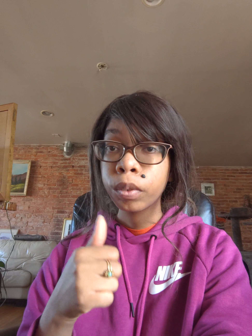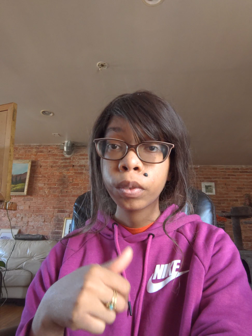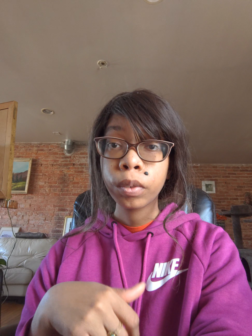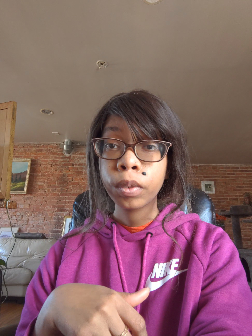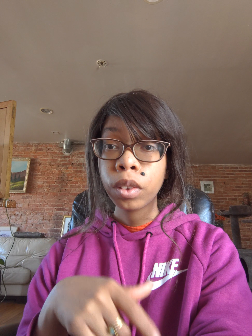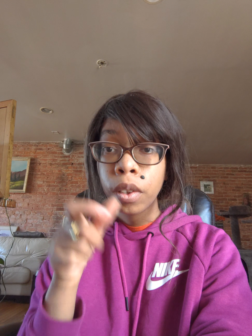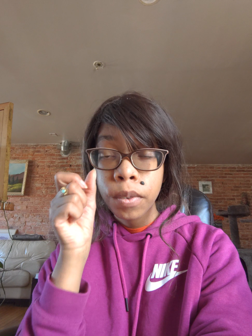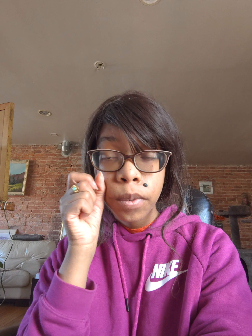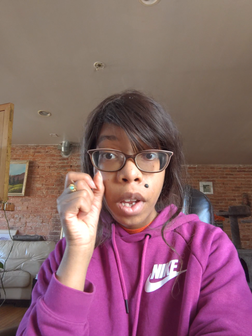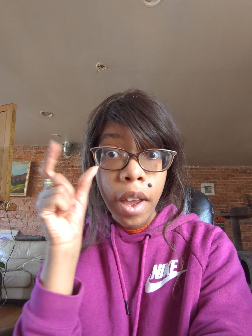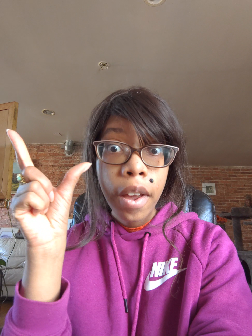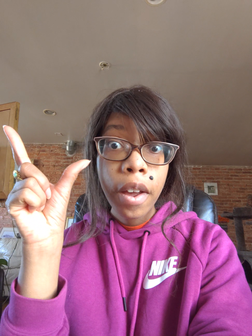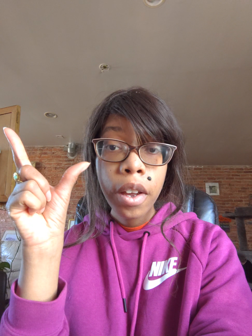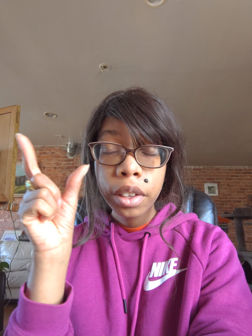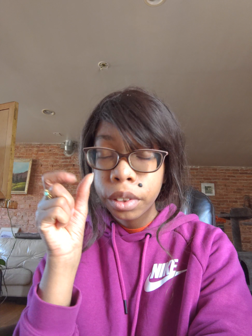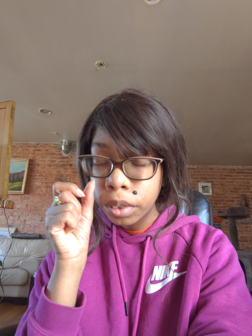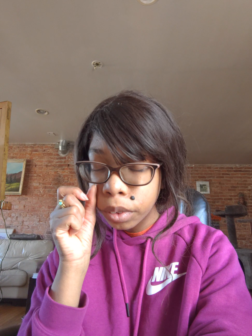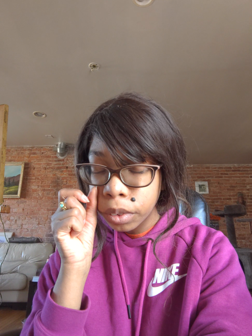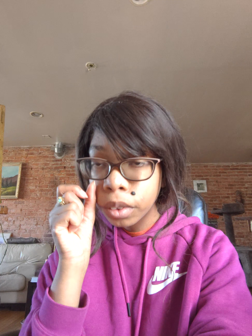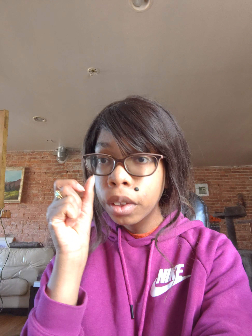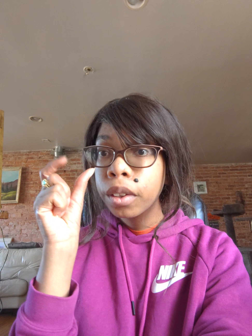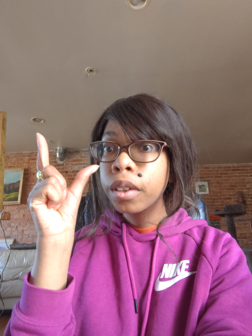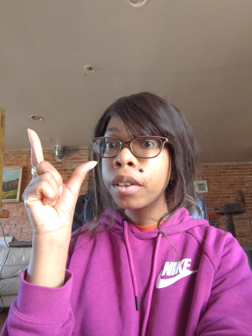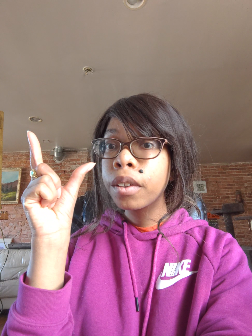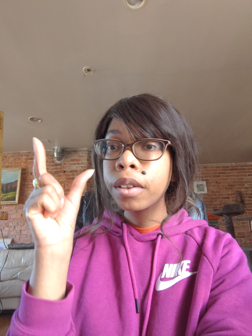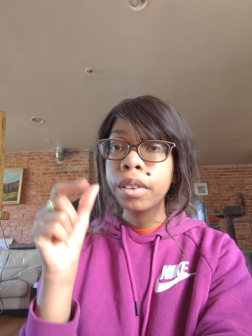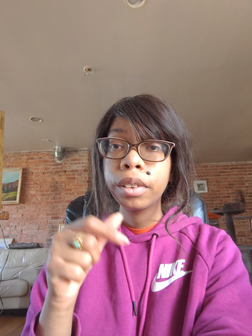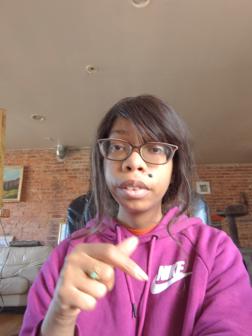awake